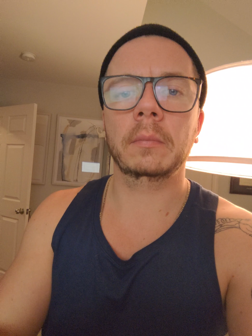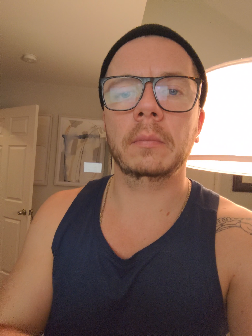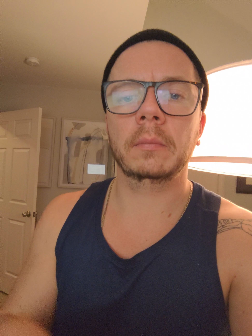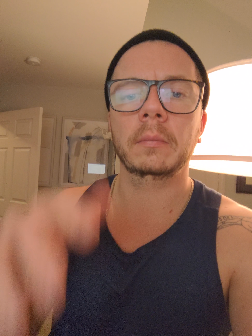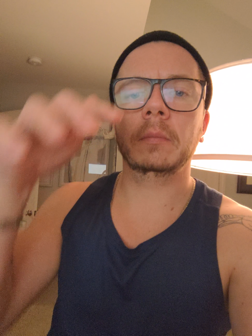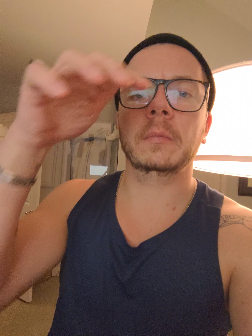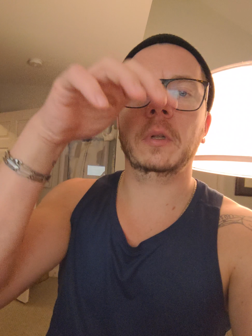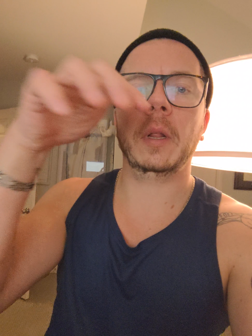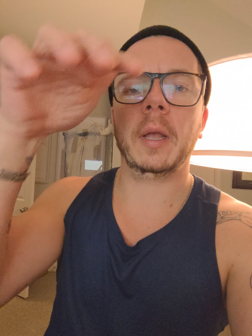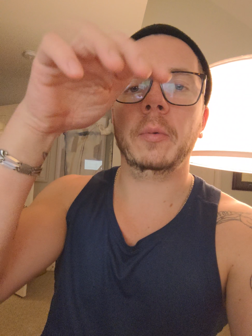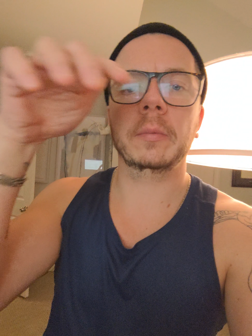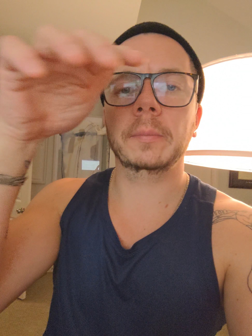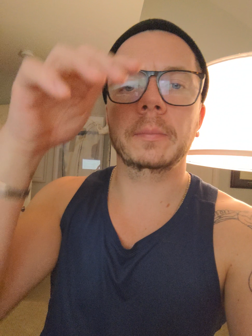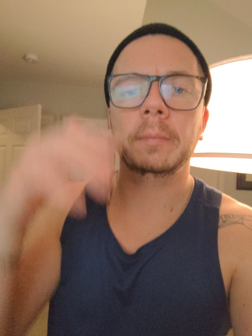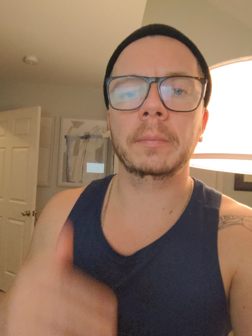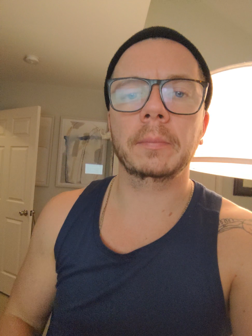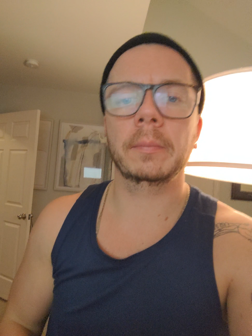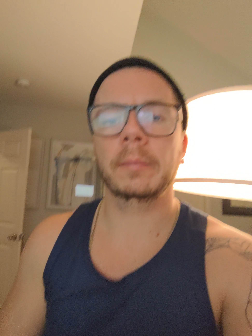cloud